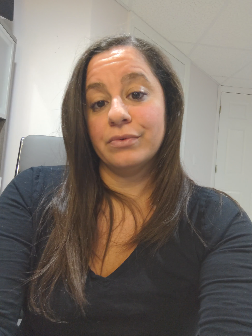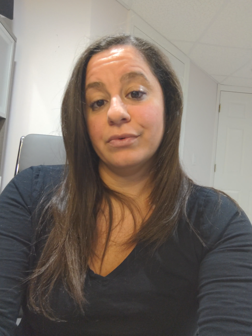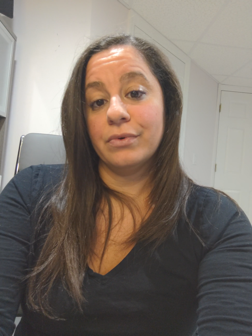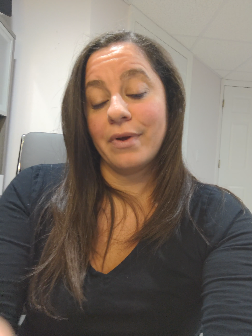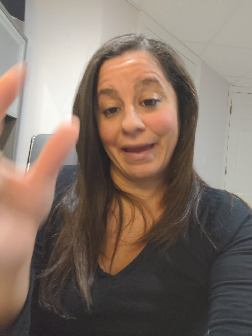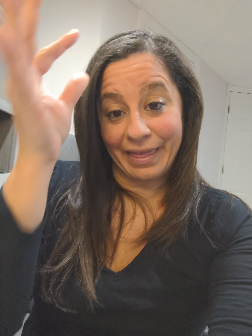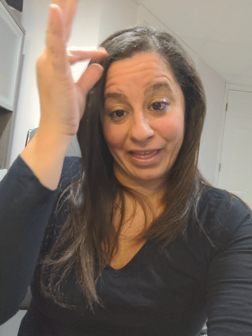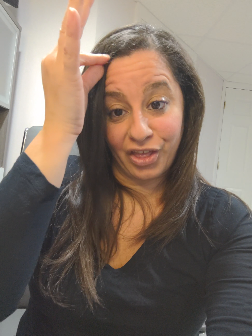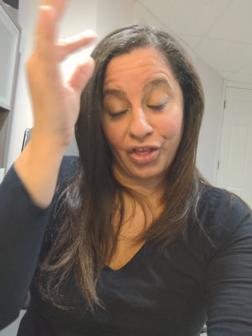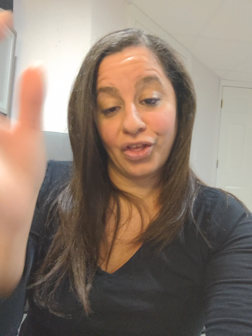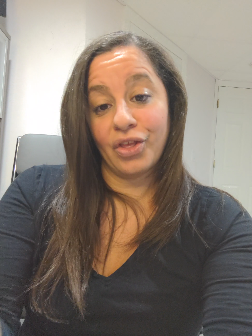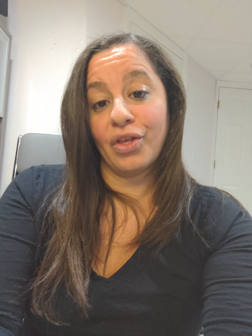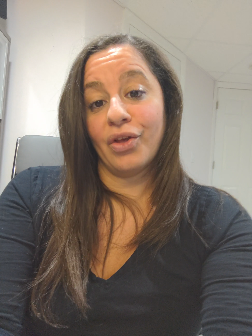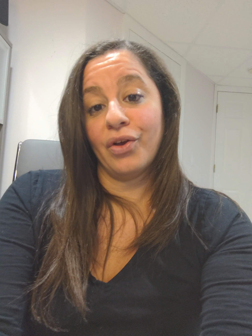hair